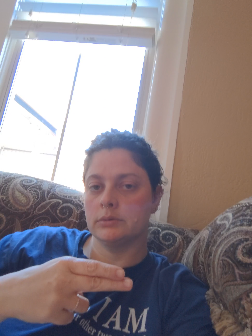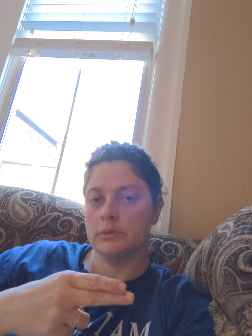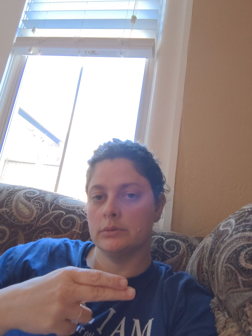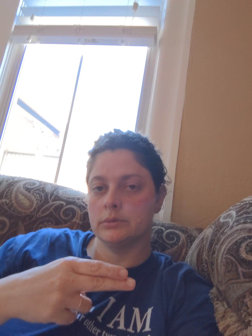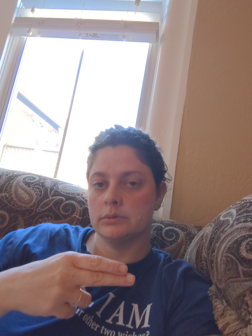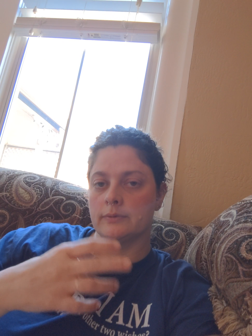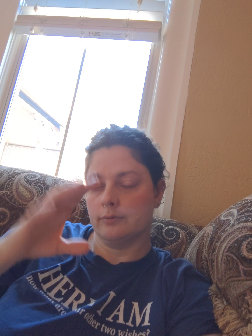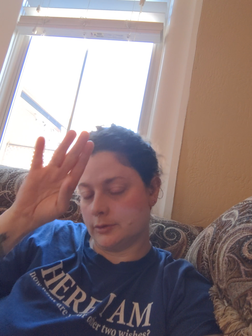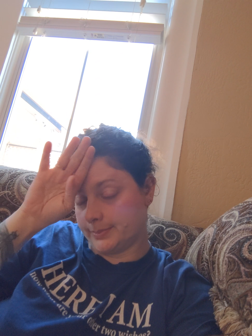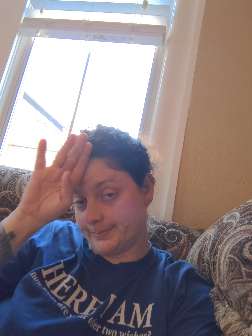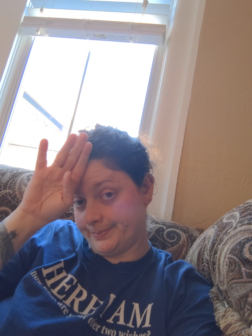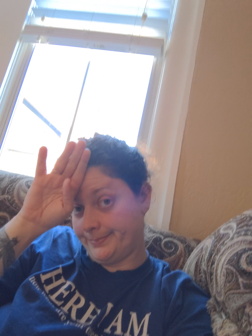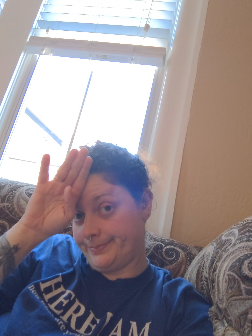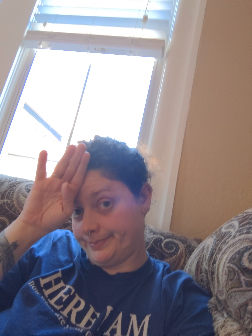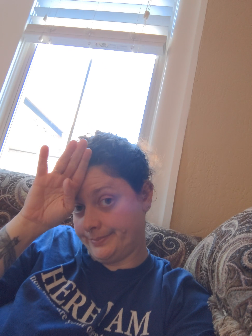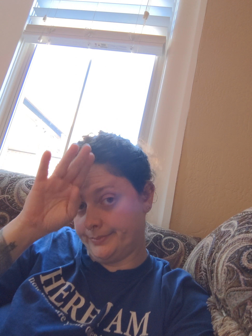fireman